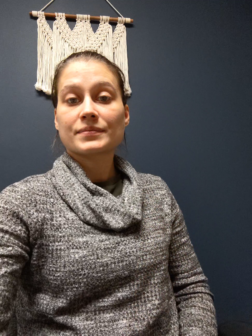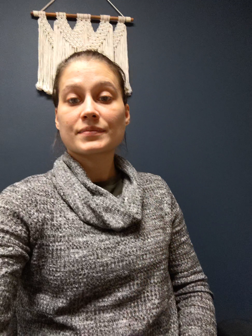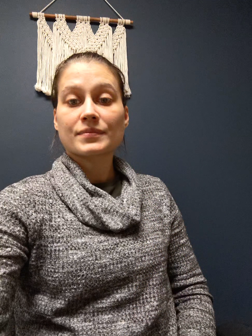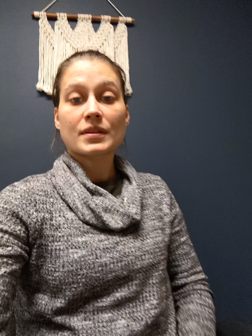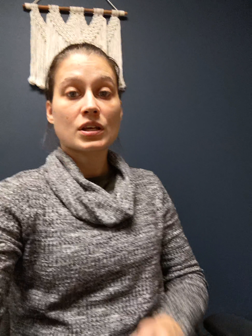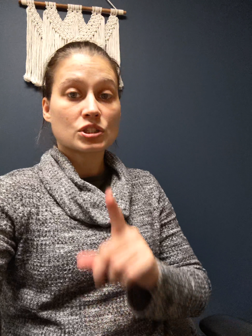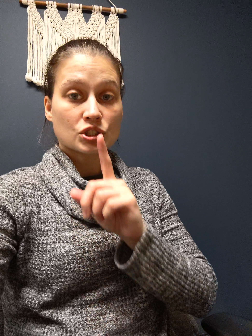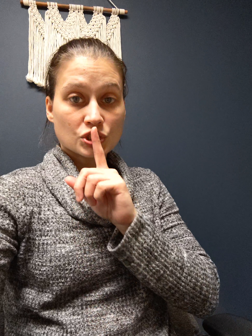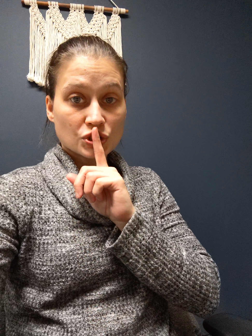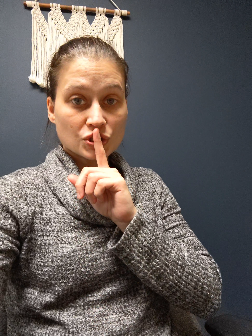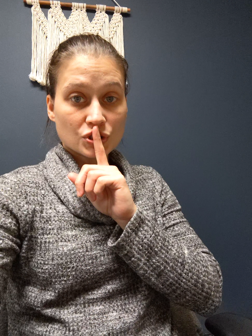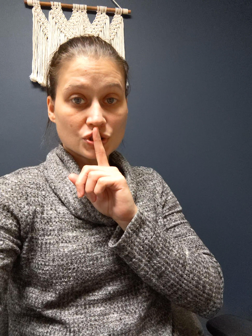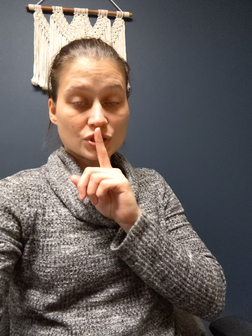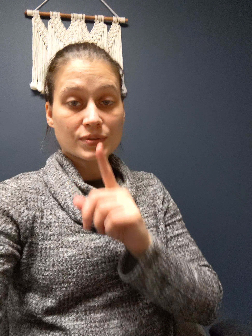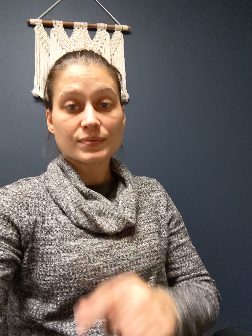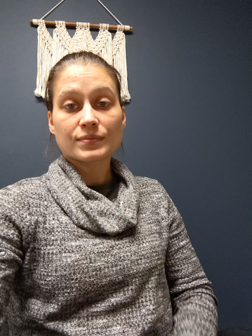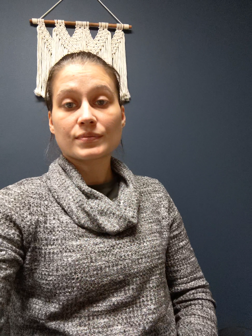shhh